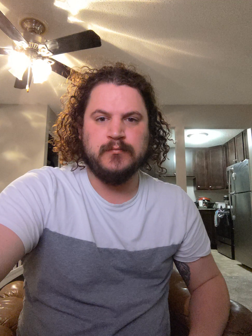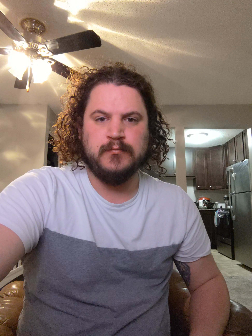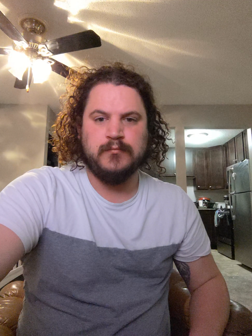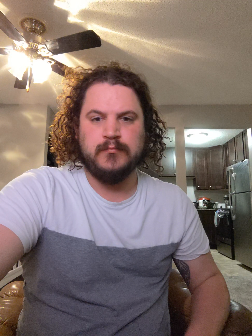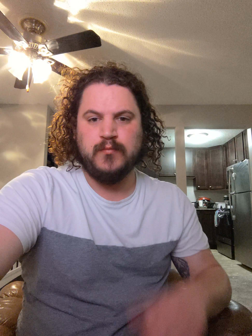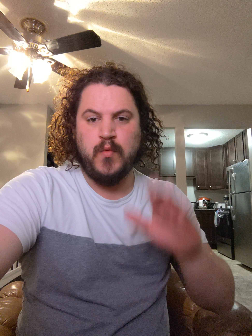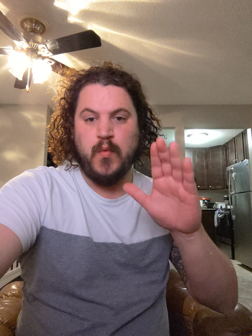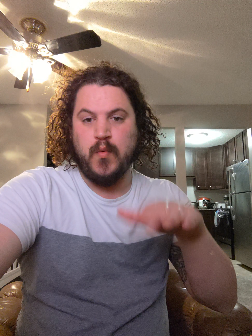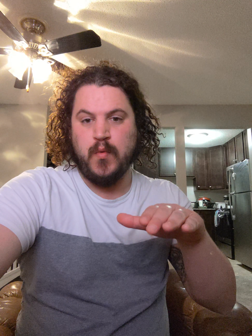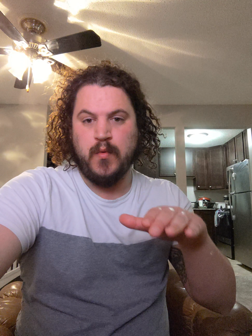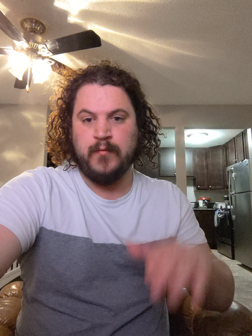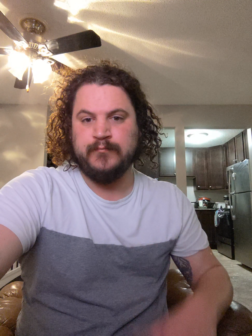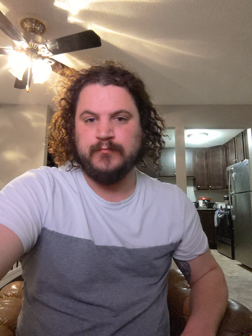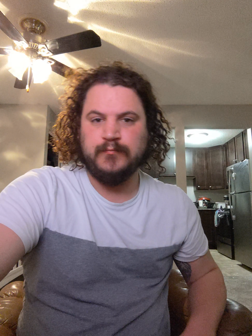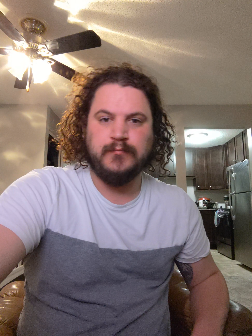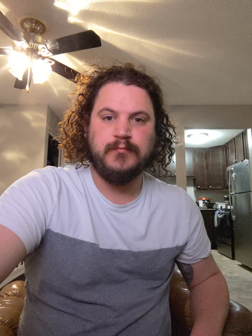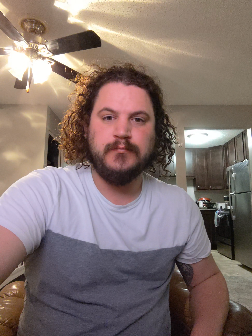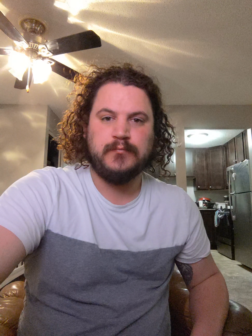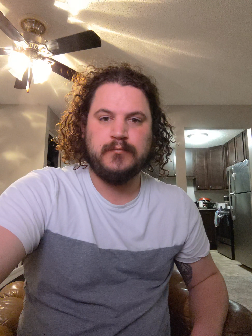on